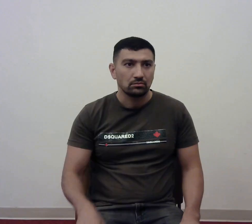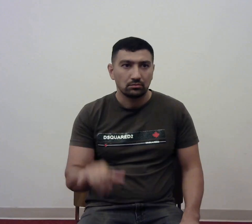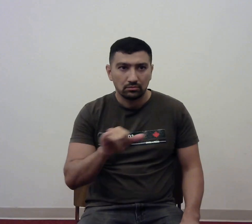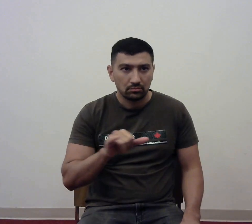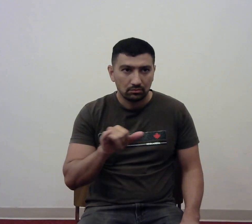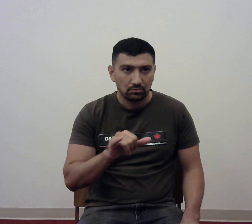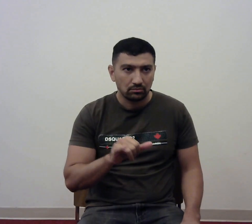harda